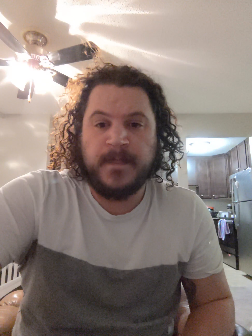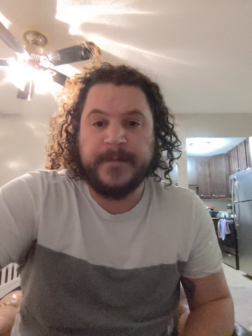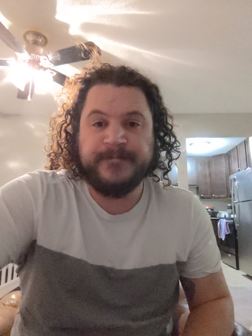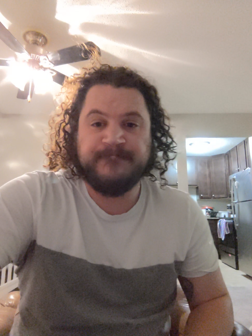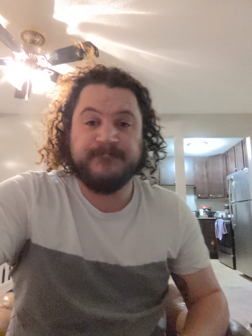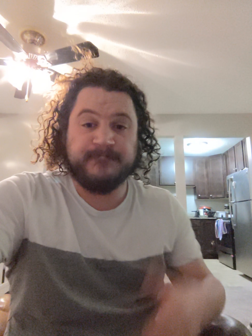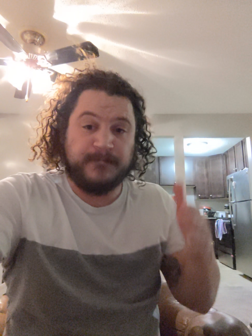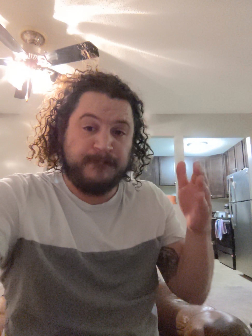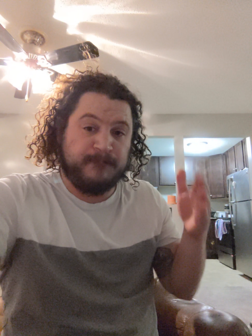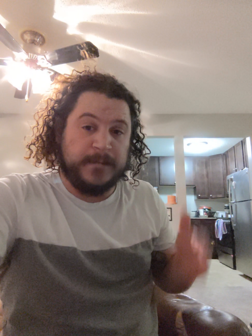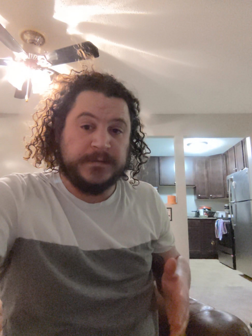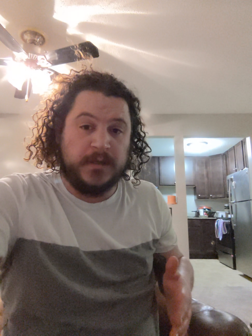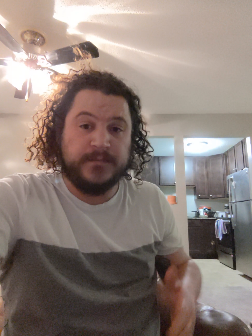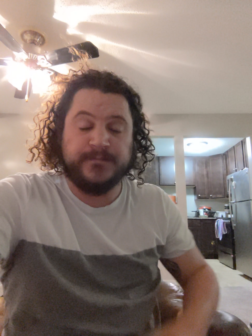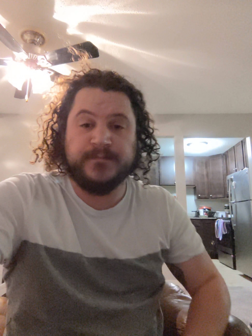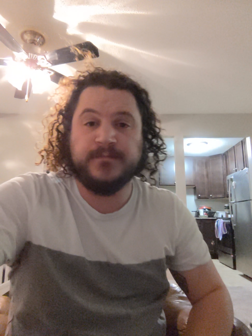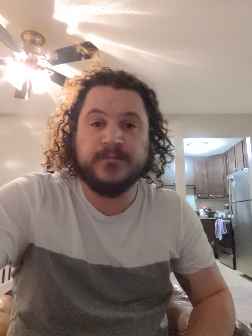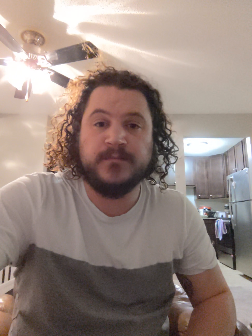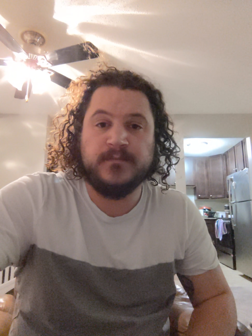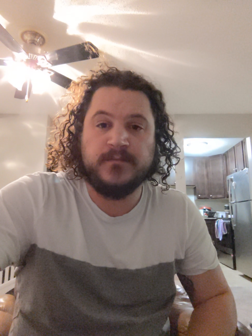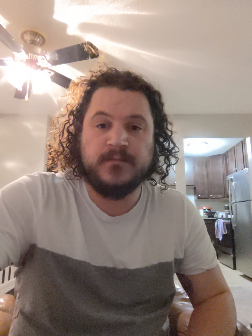beside